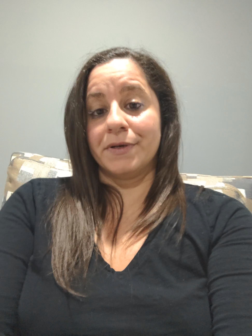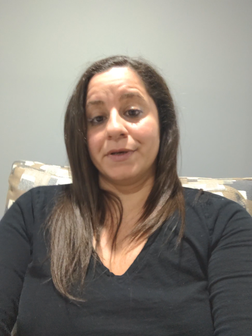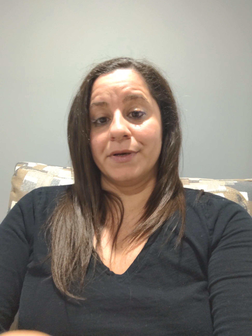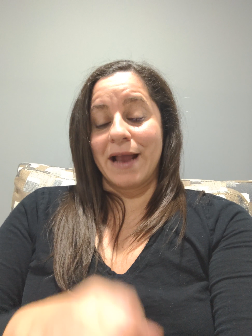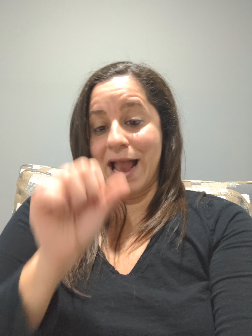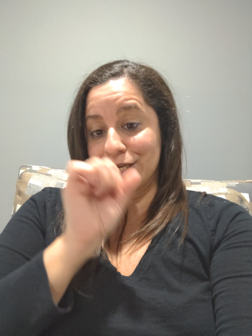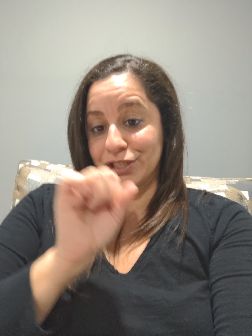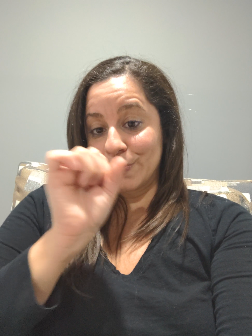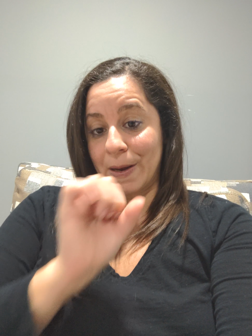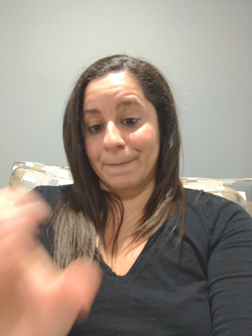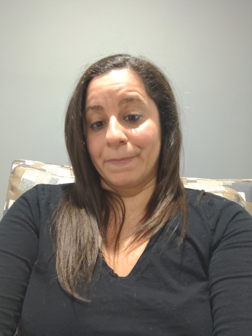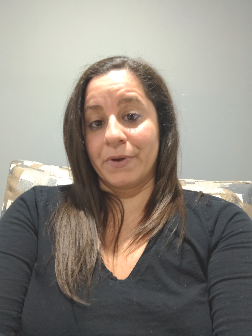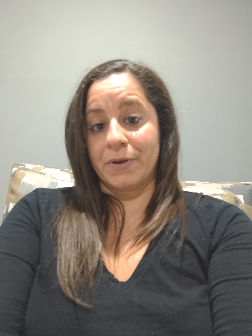ice cream